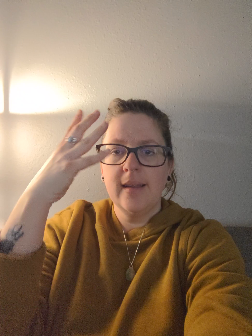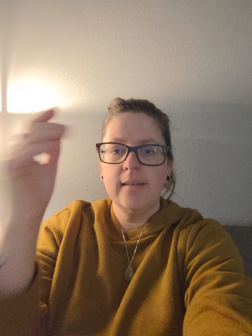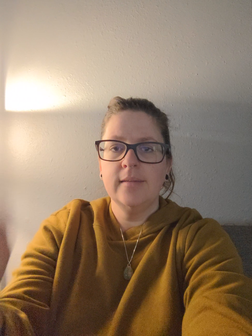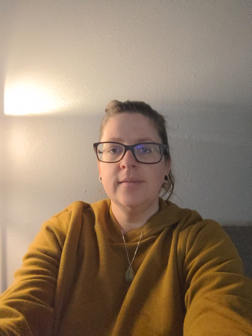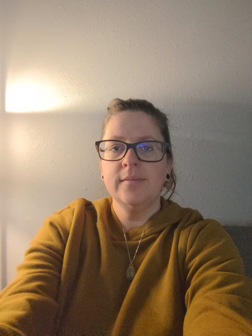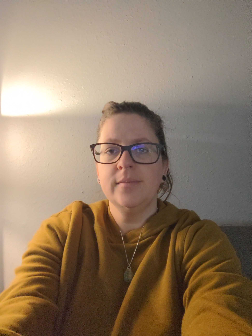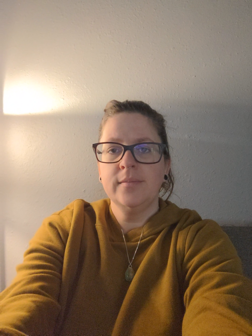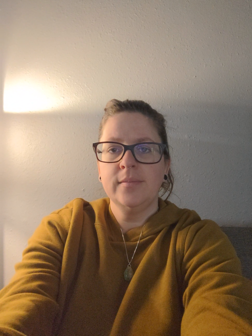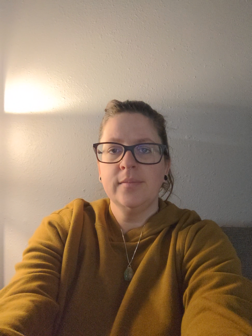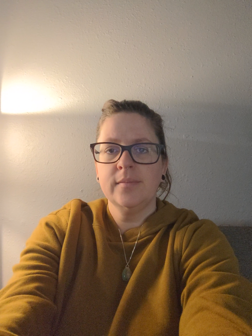sun